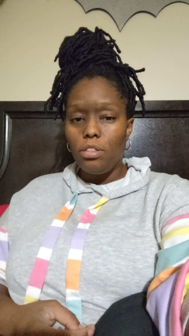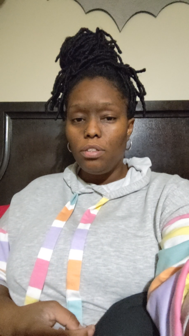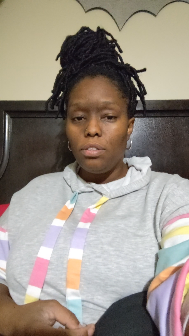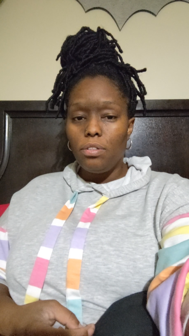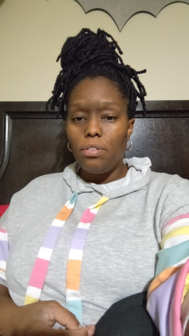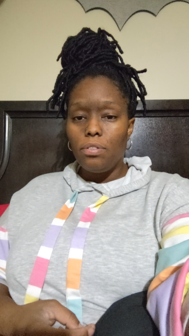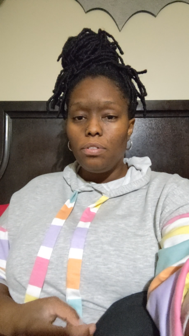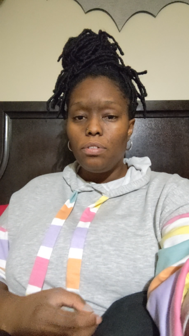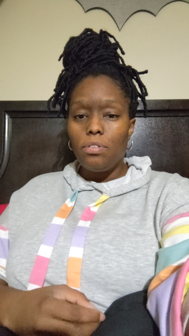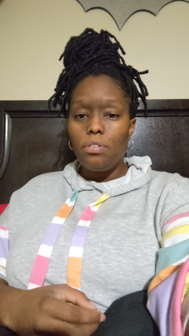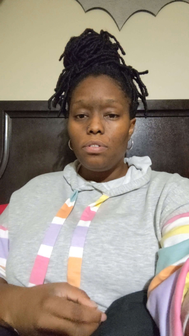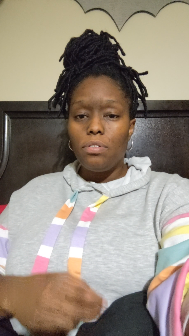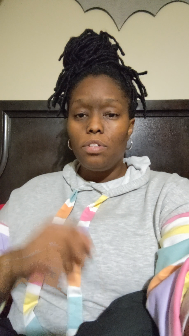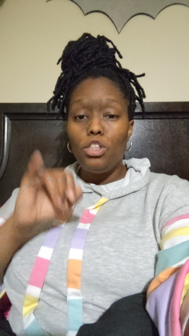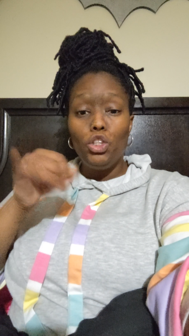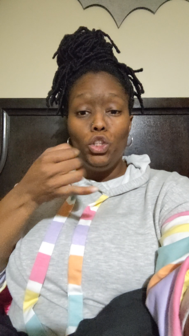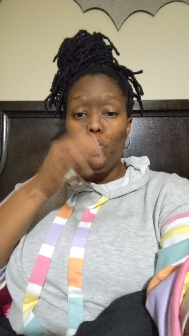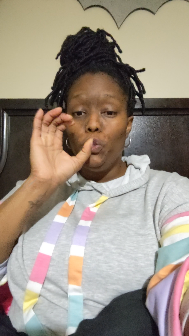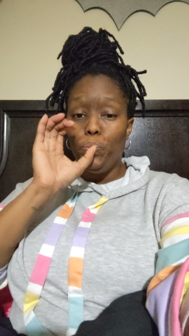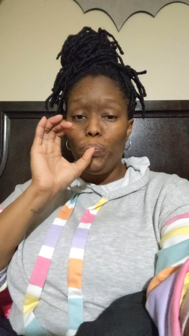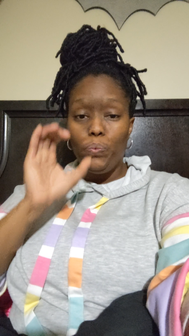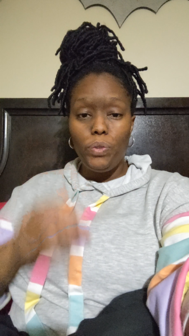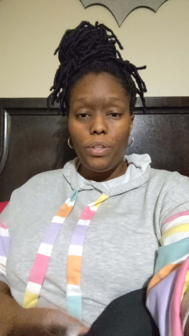juice